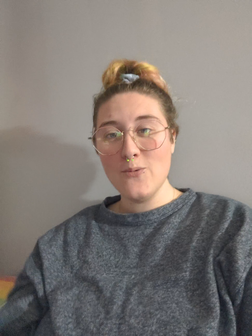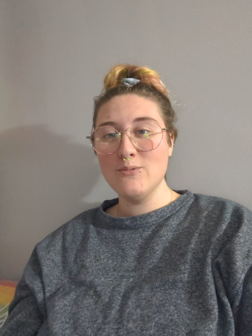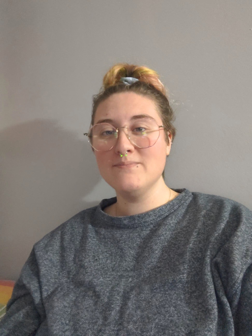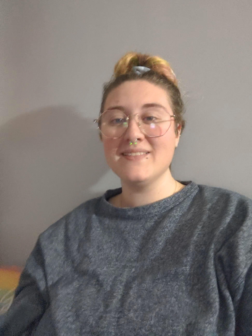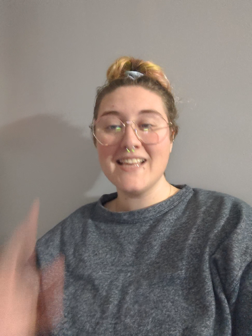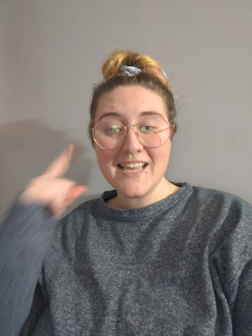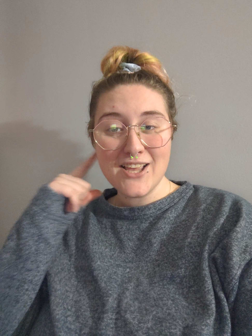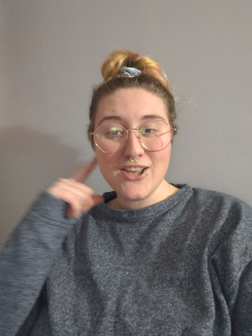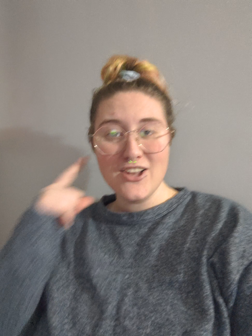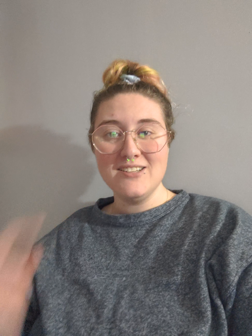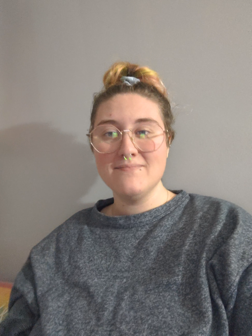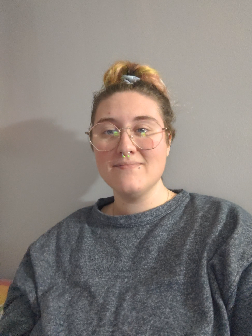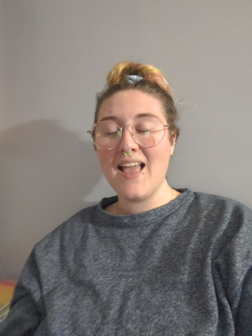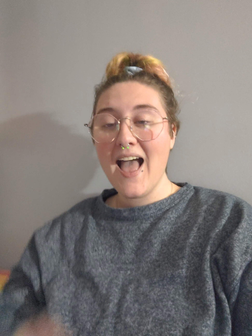ear